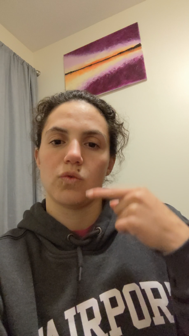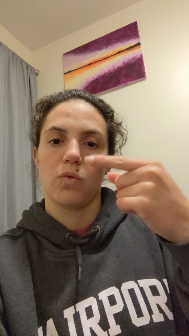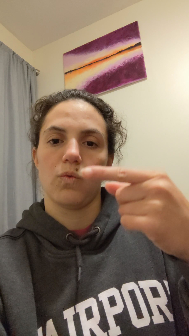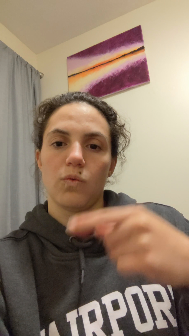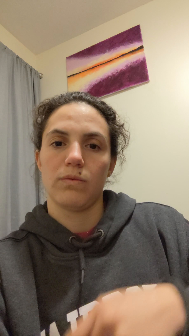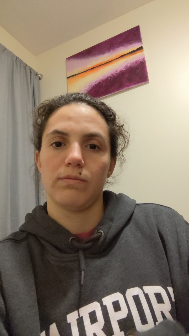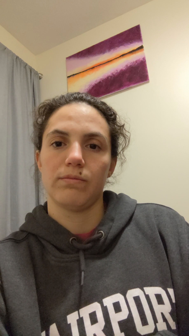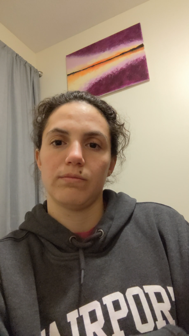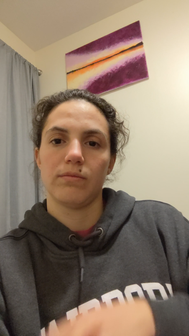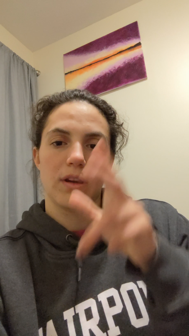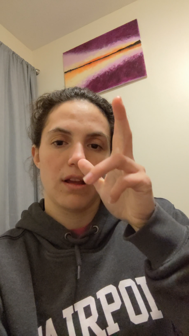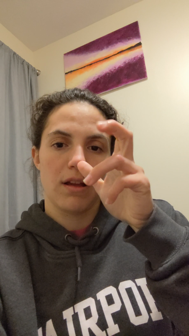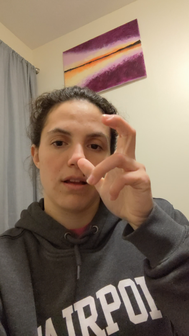ant